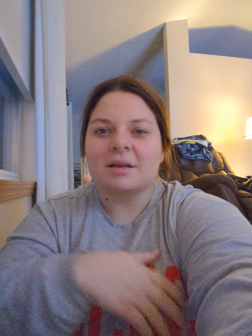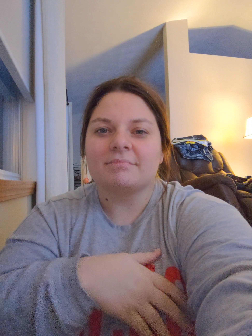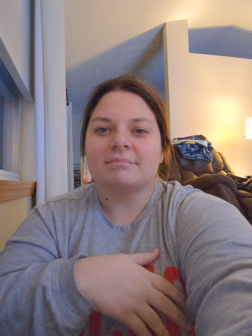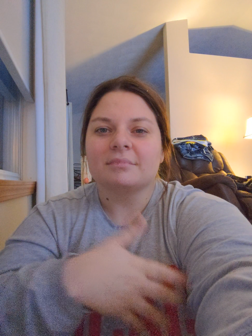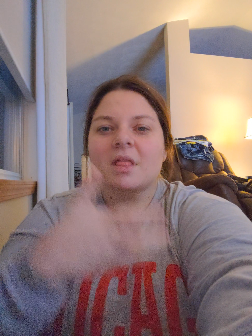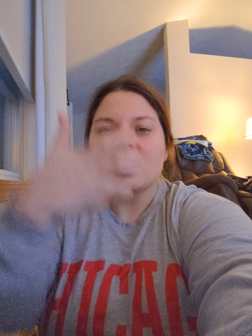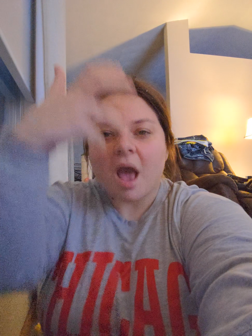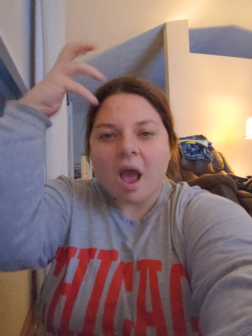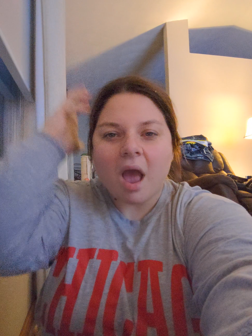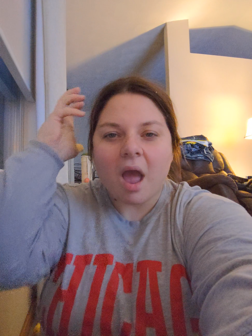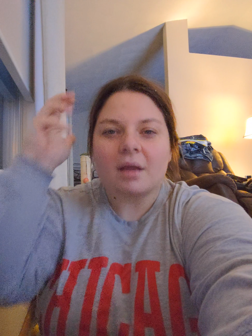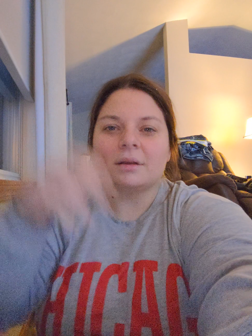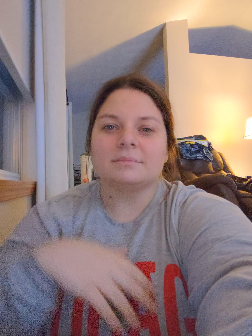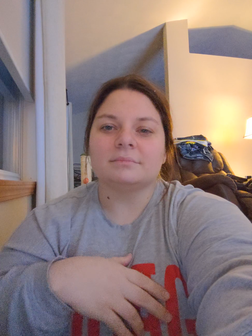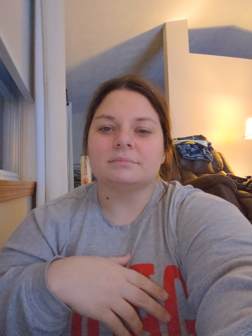lion